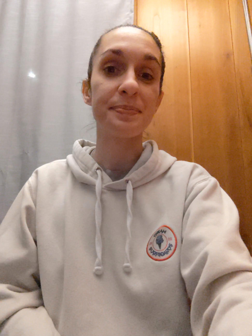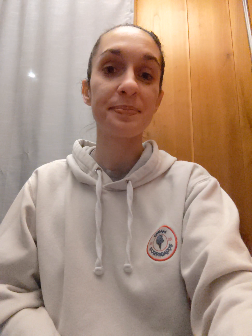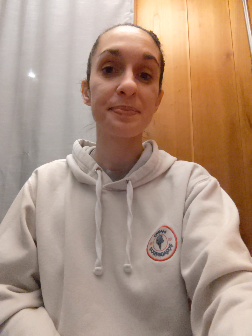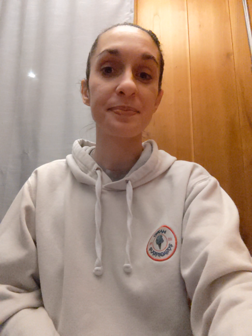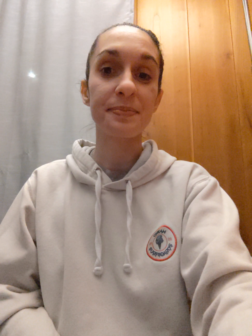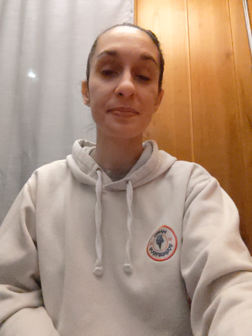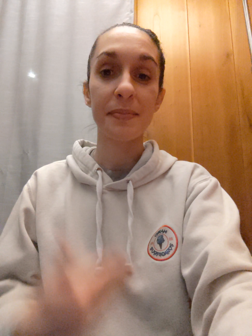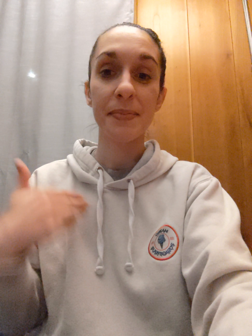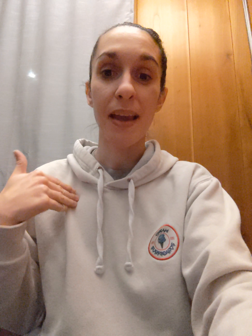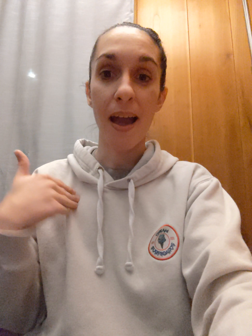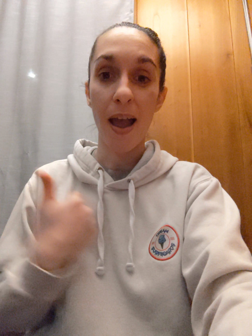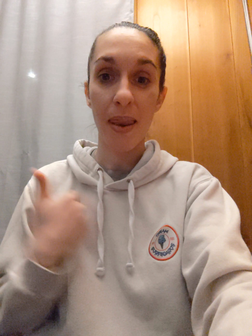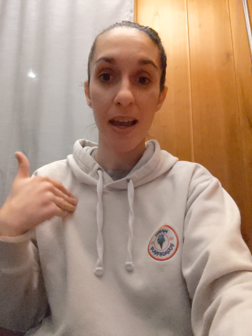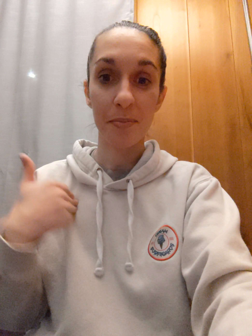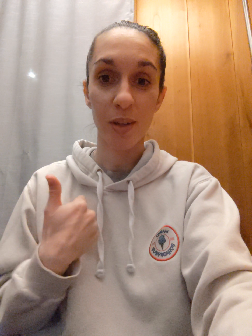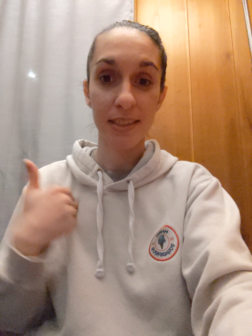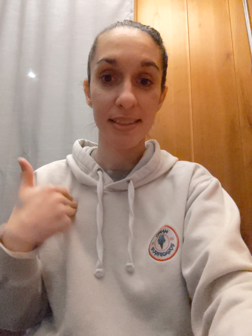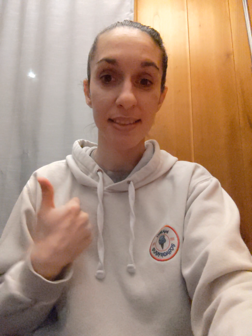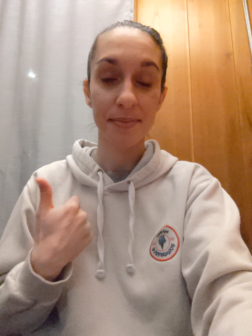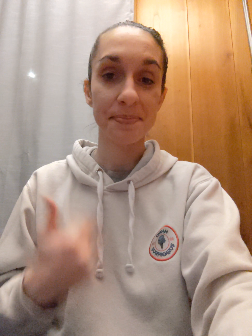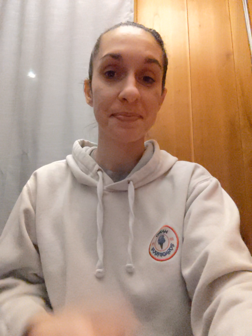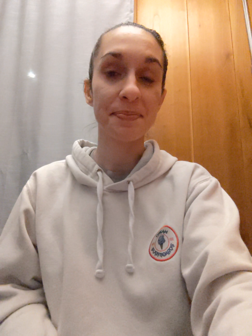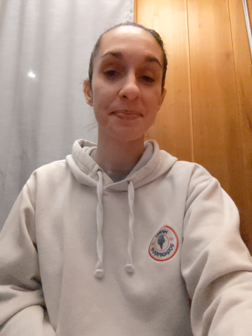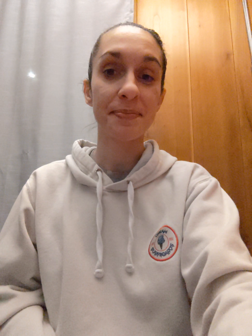animal